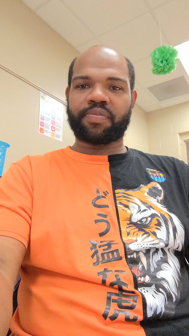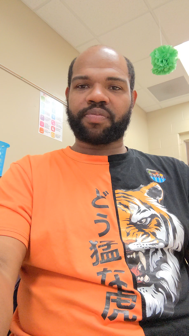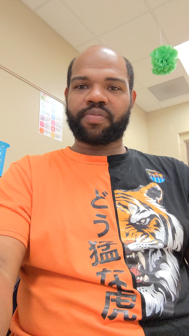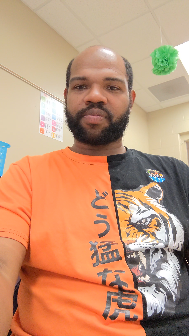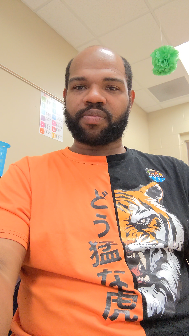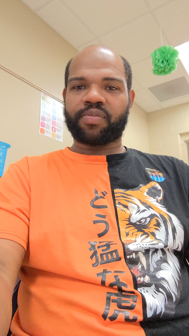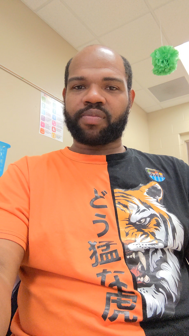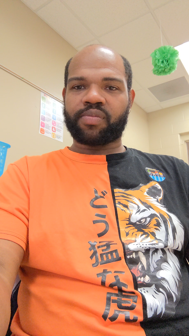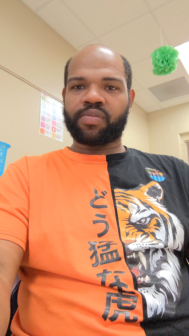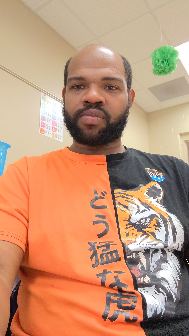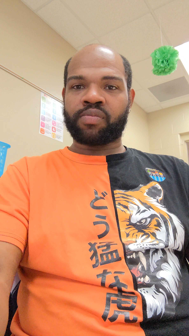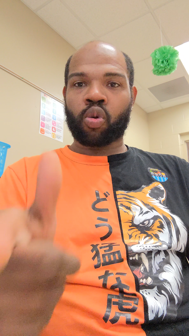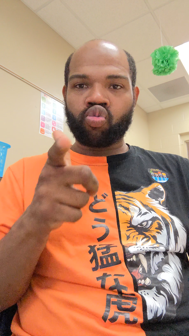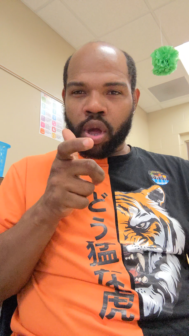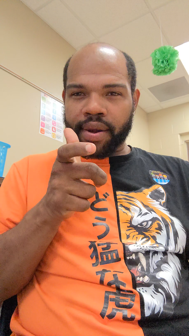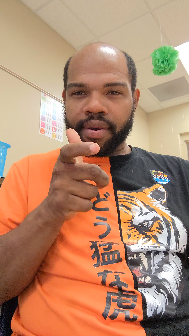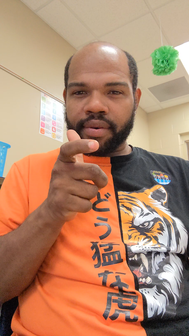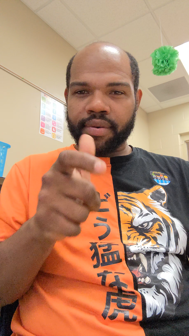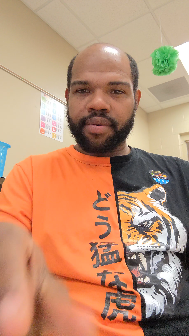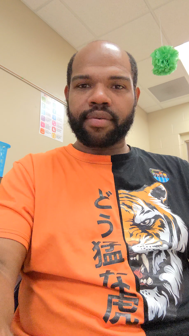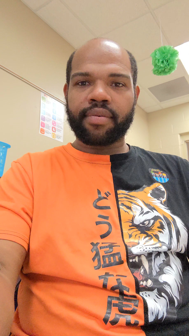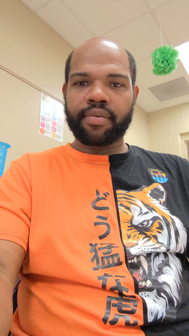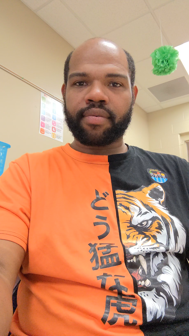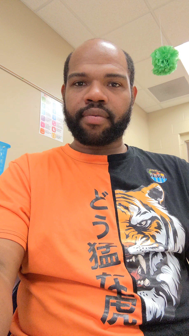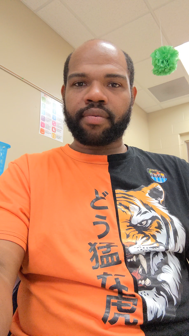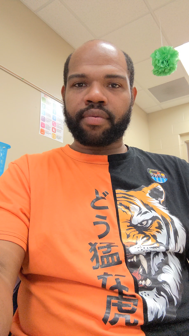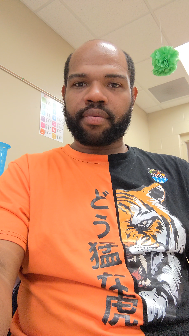run